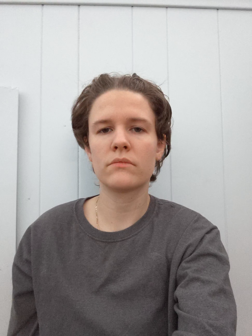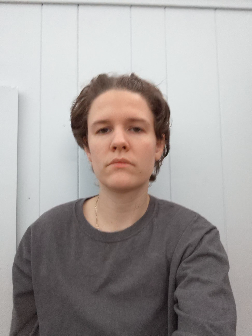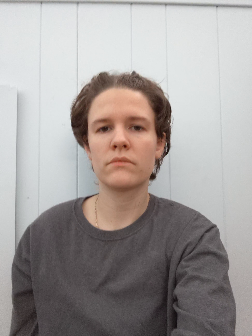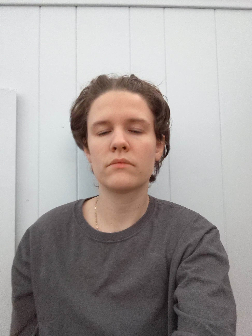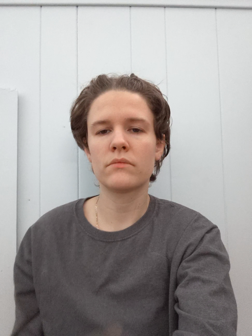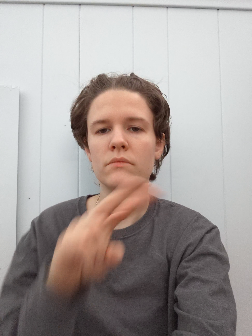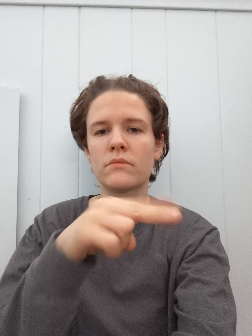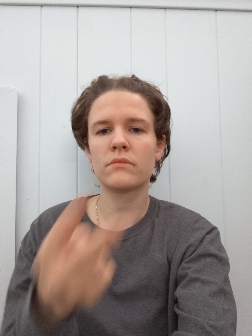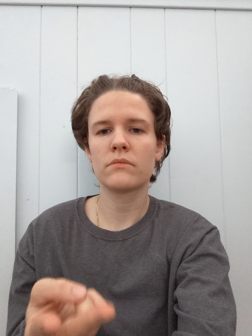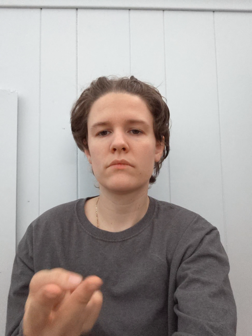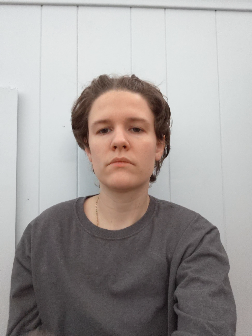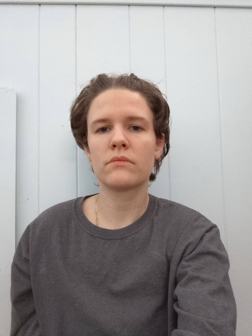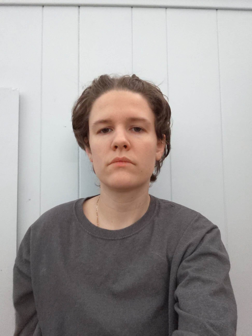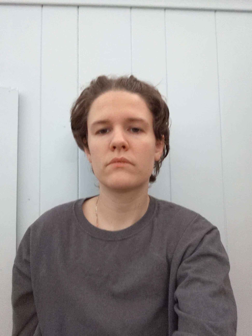fall